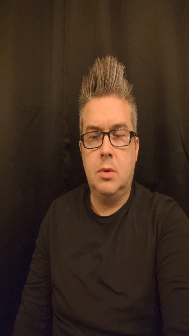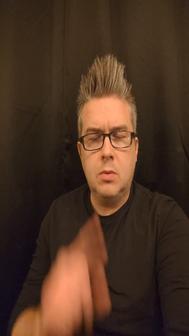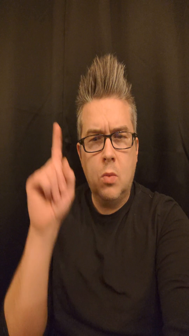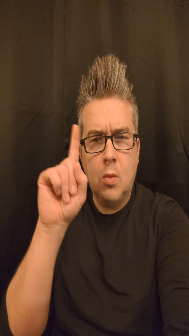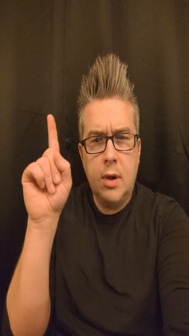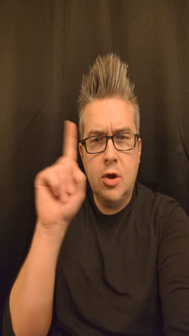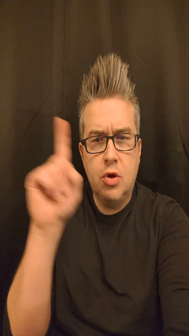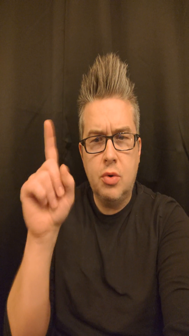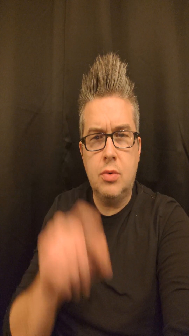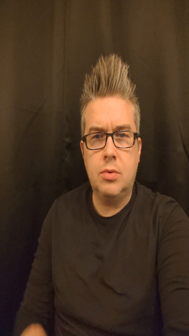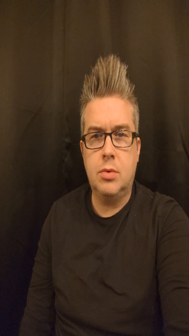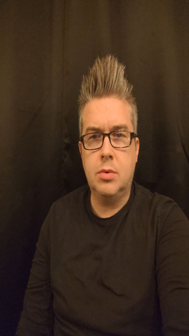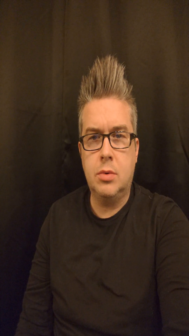where